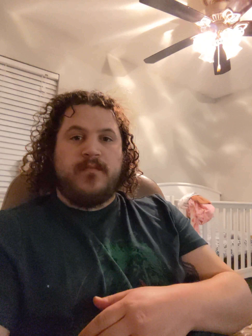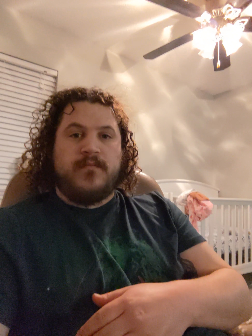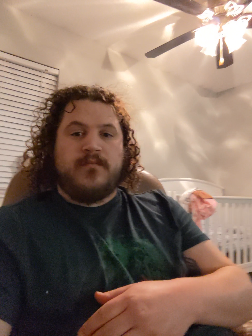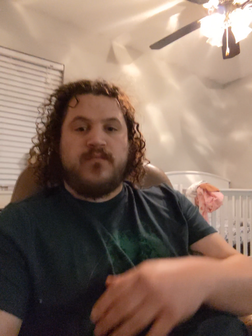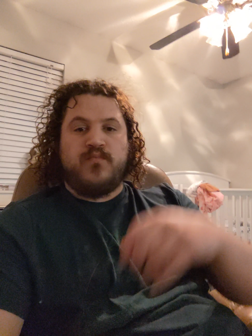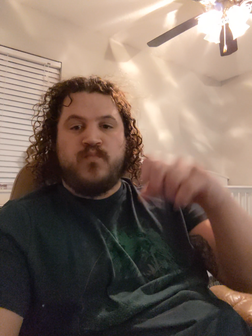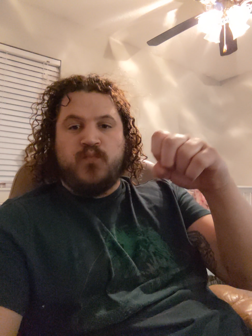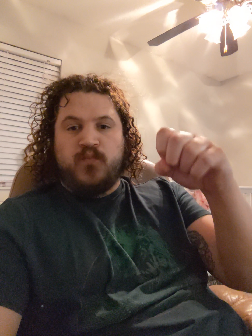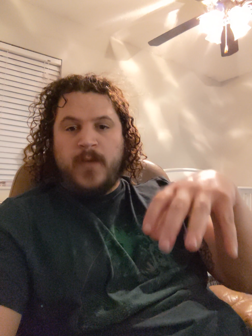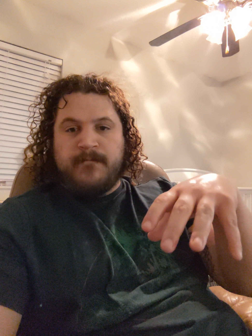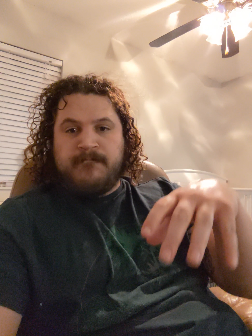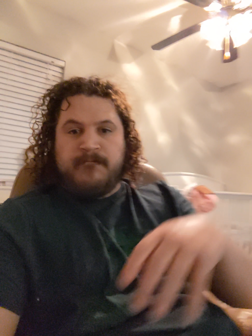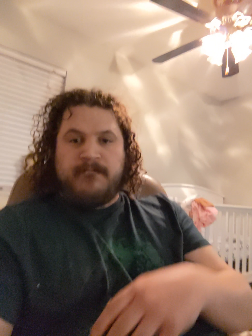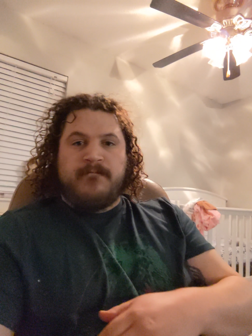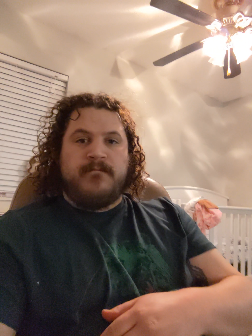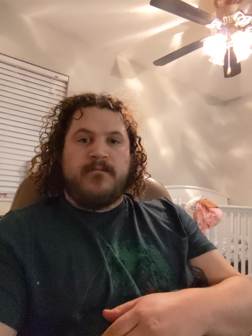drop